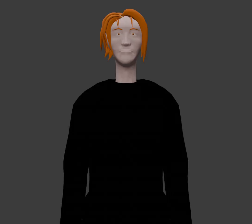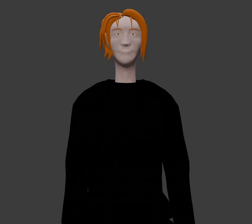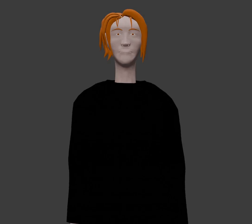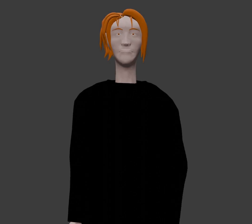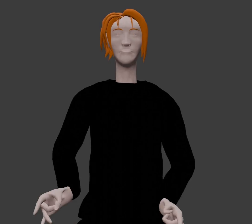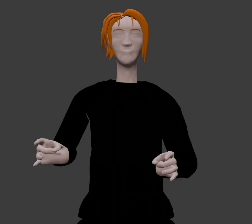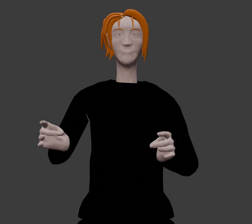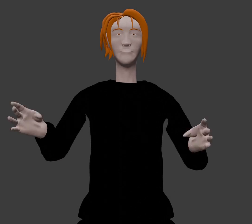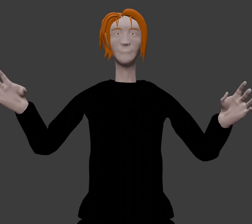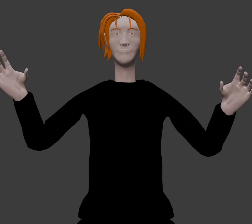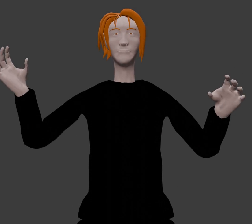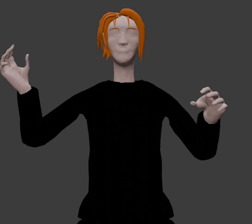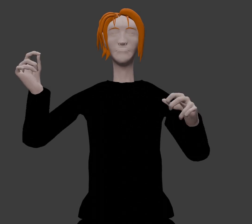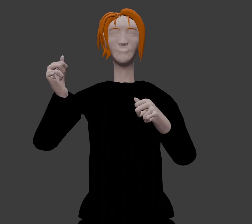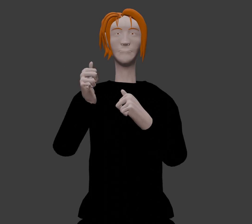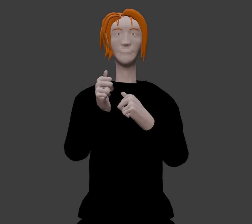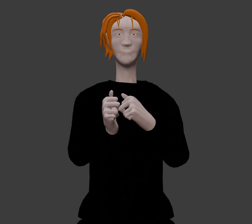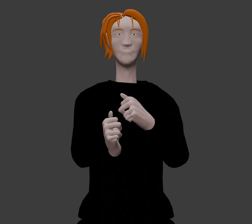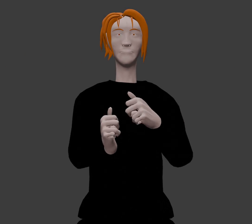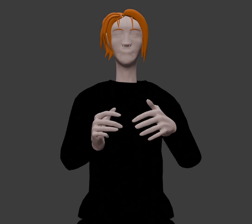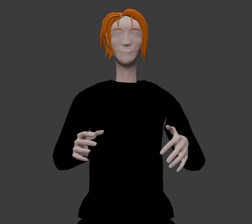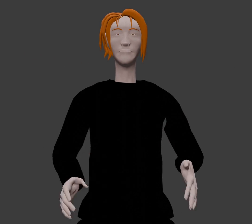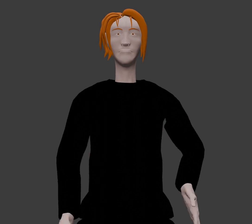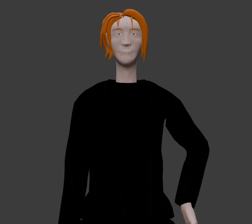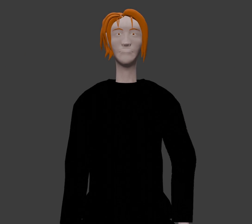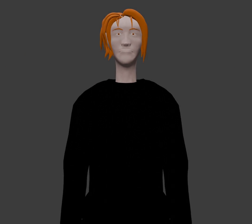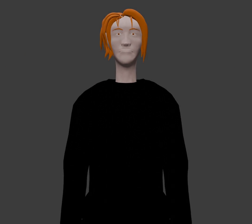Barbaric